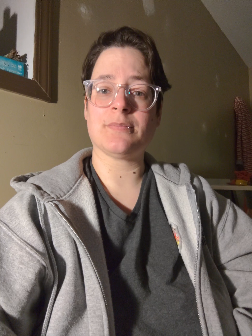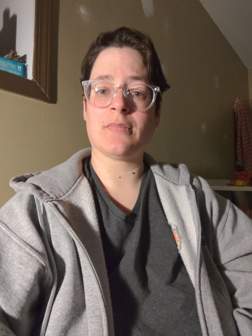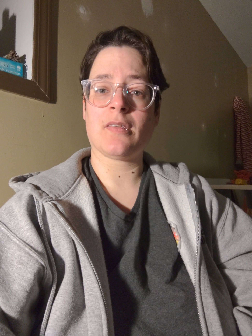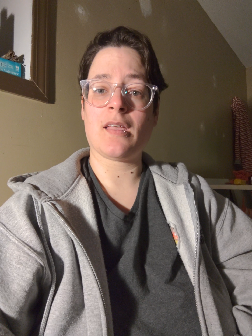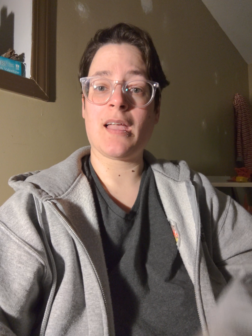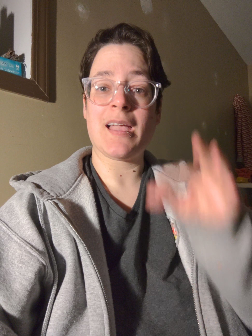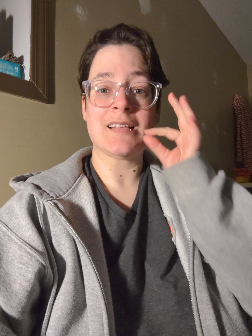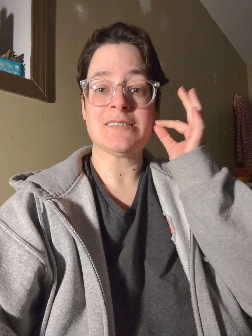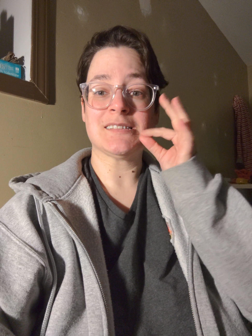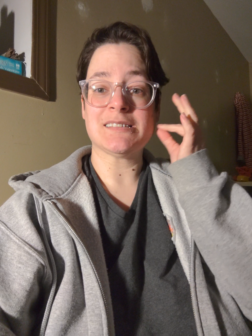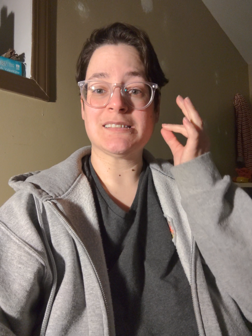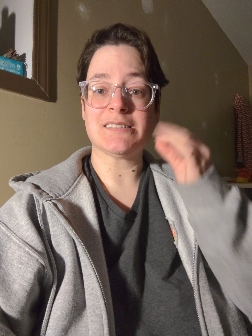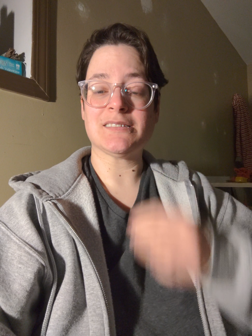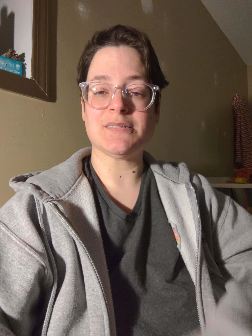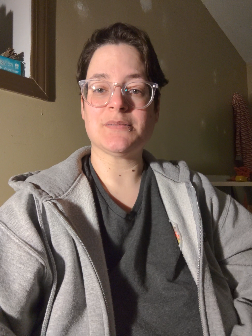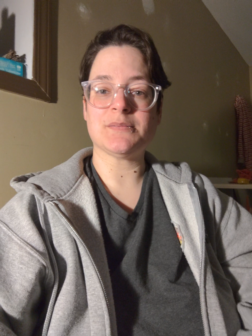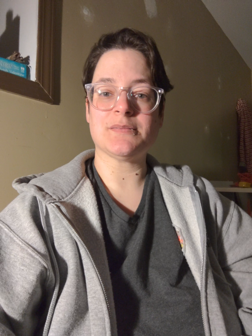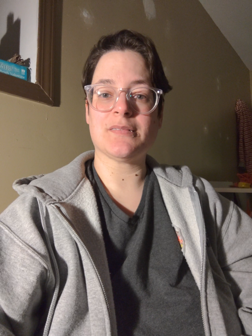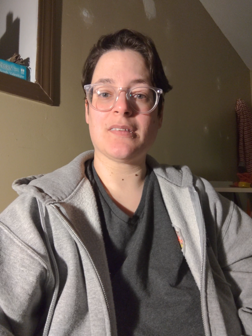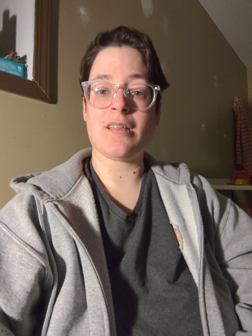cat